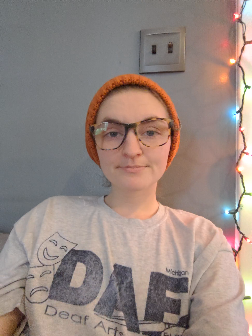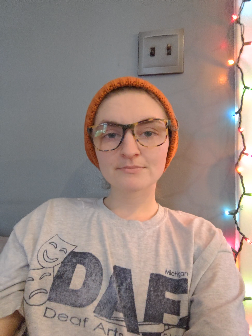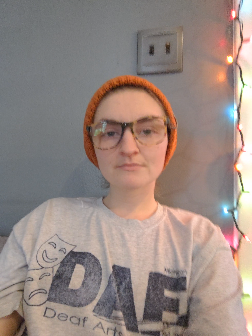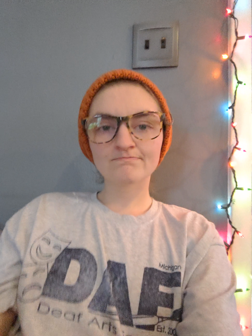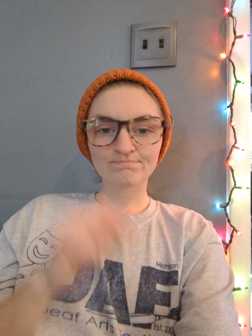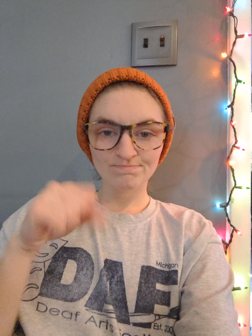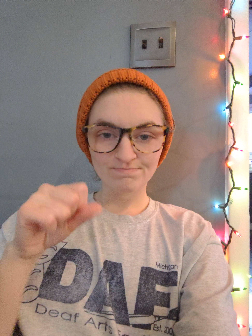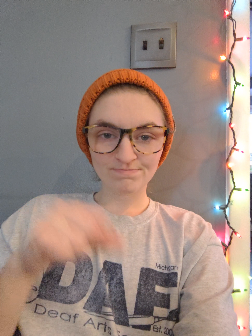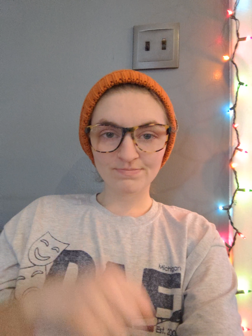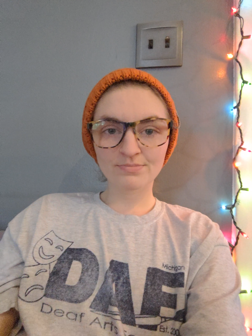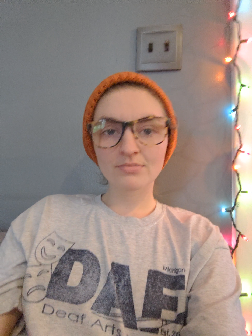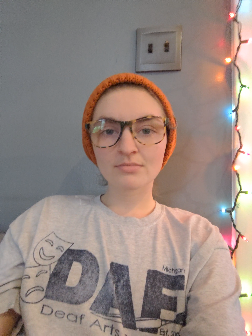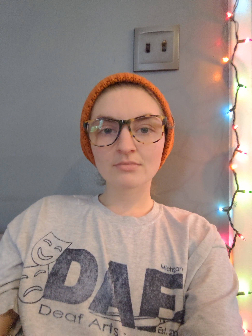yes